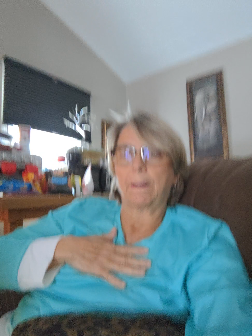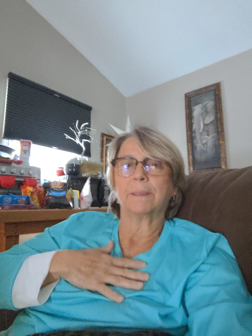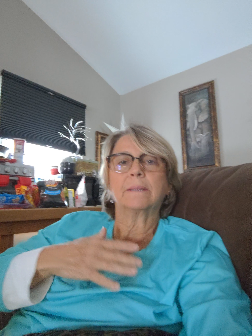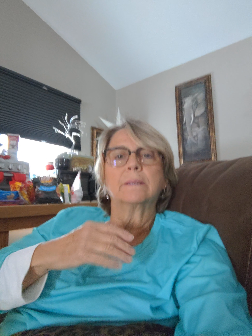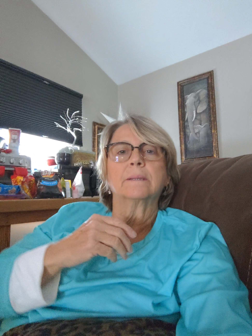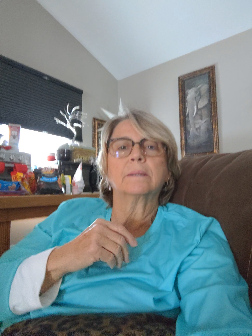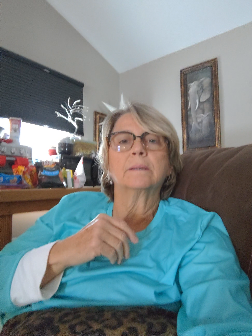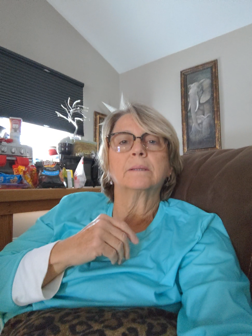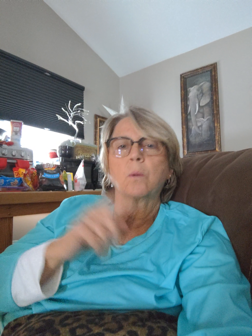pajamas